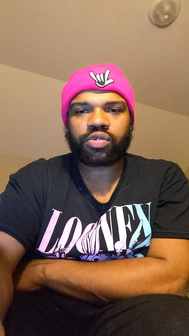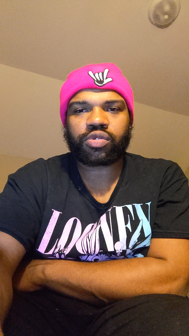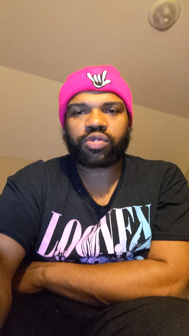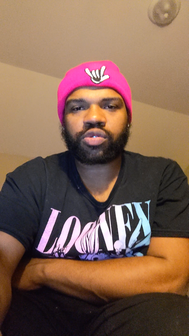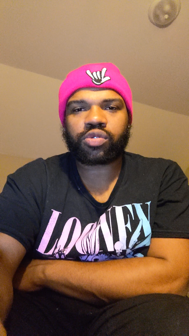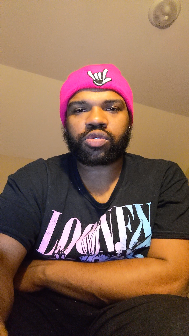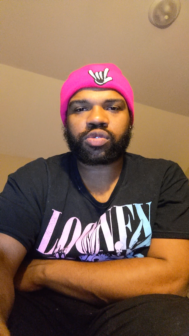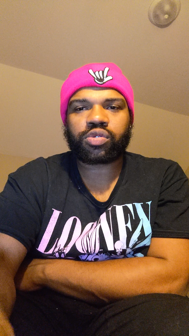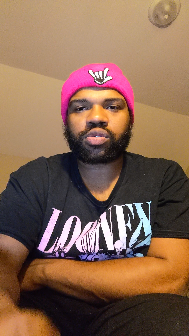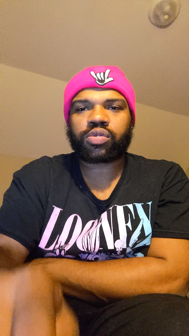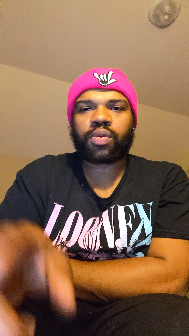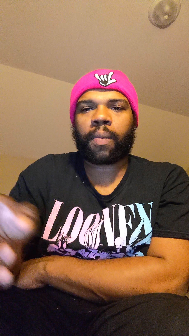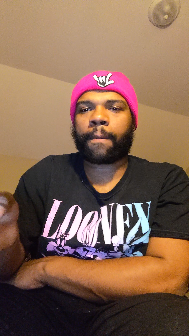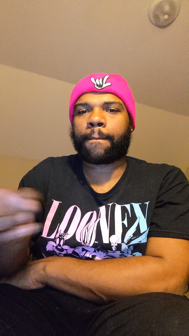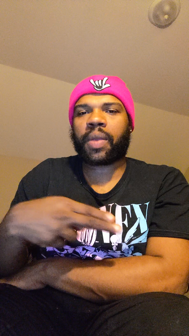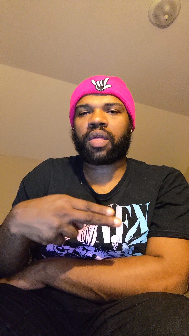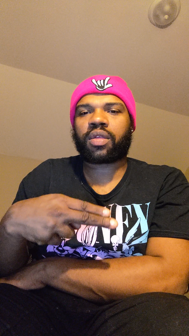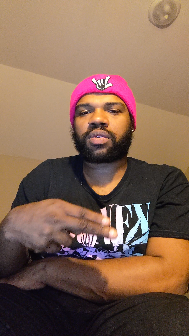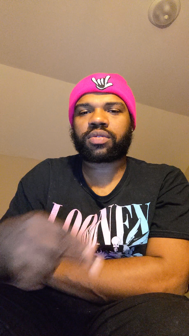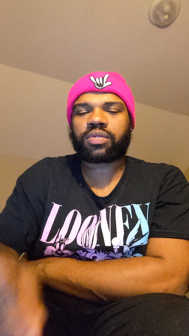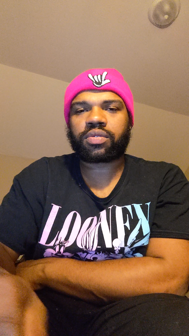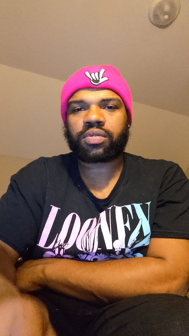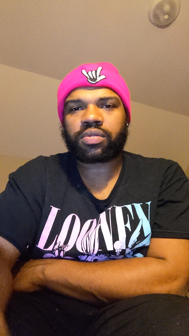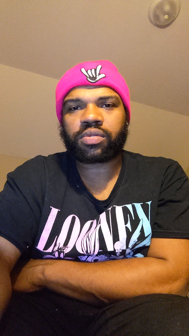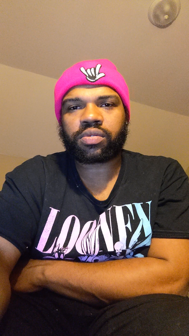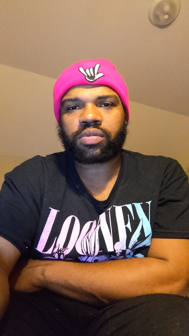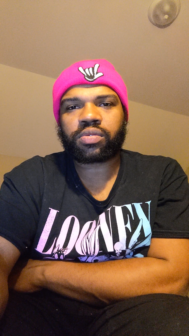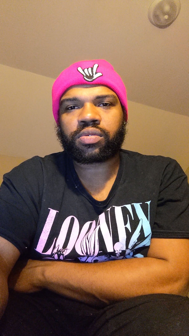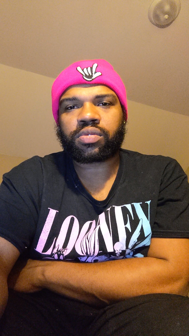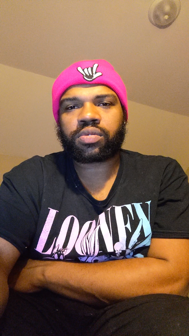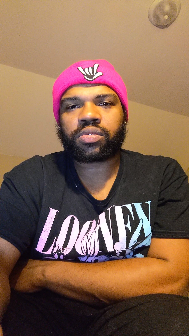belt